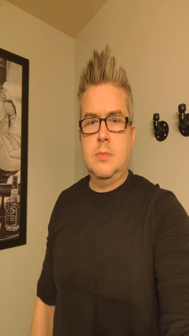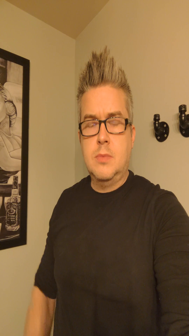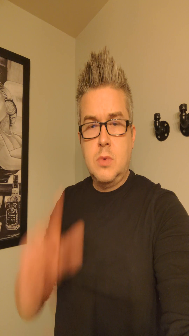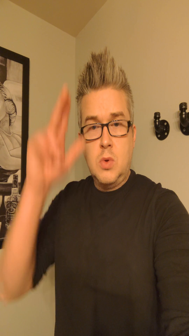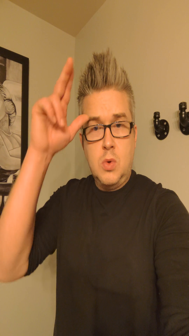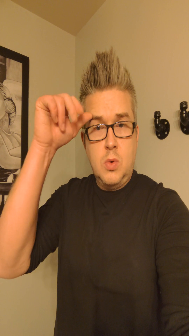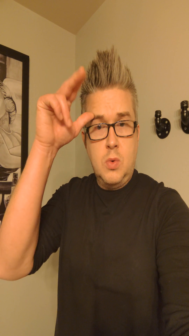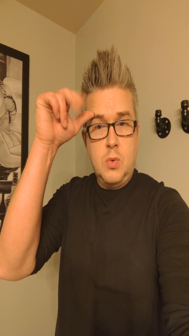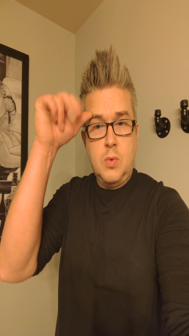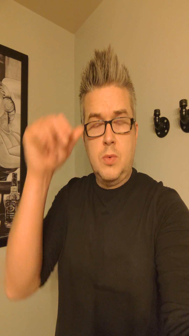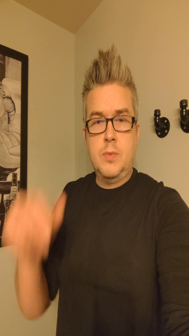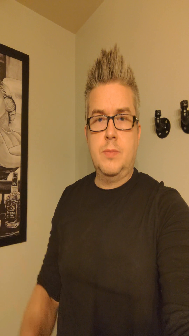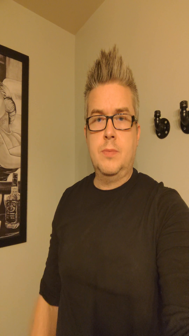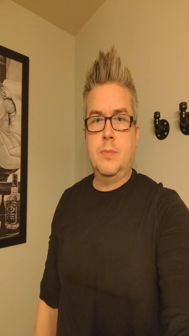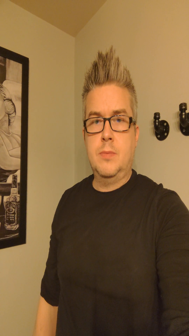horse